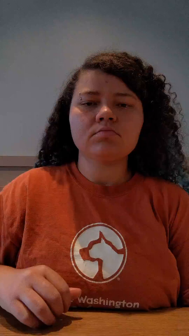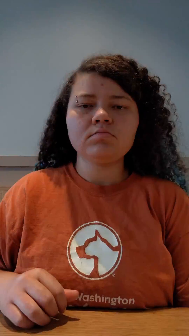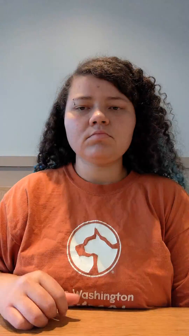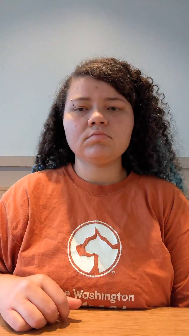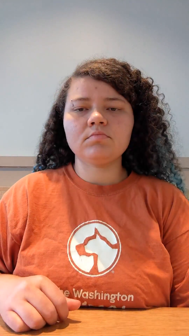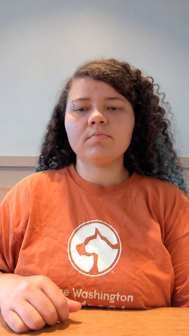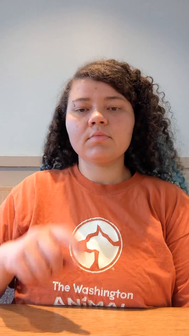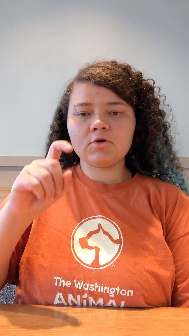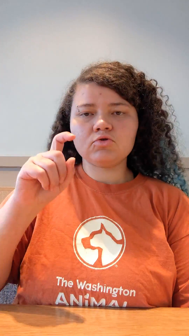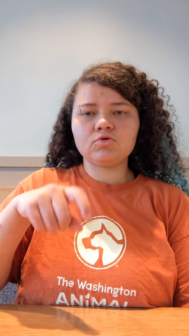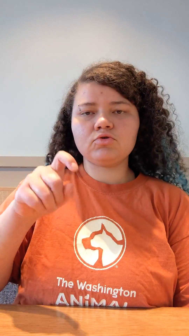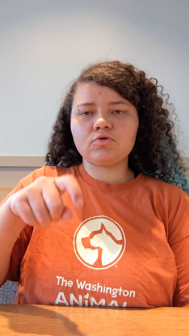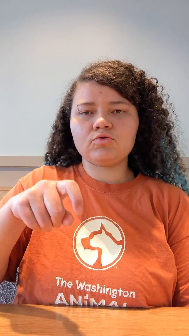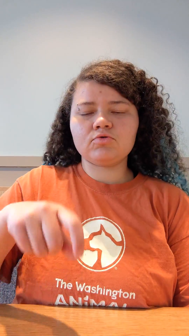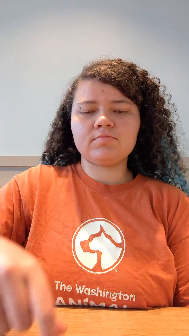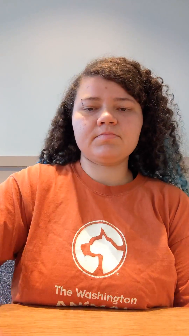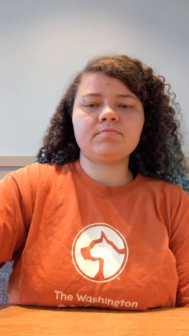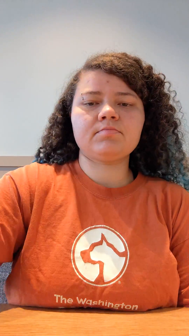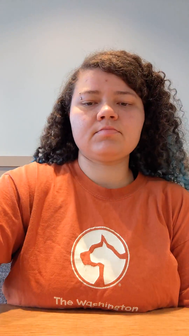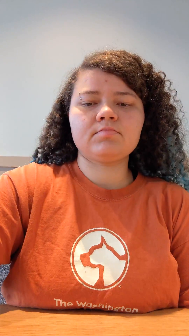should